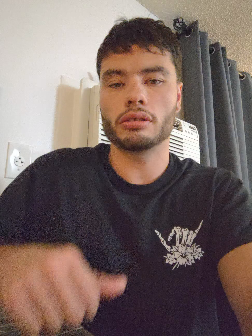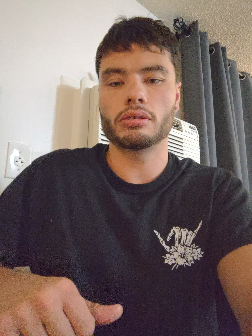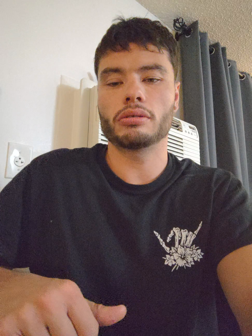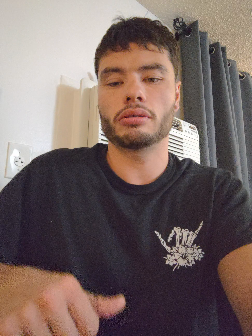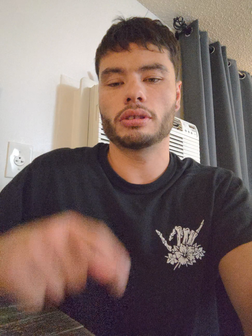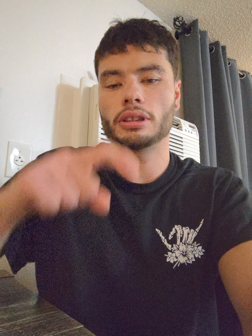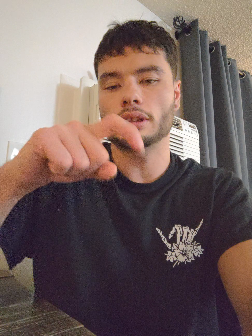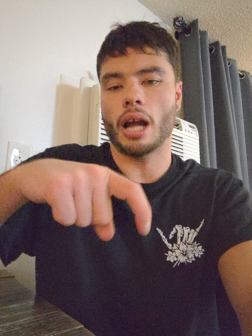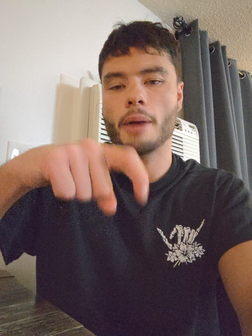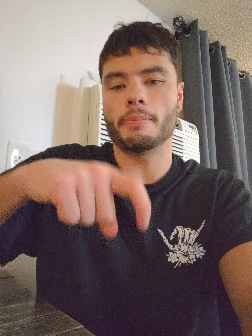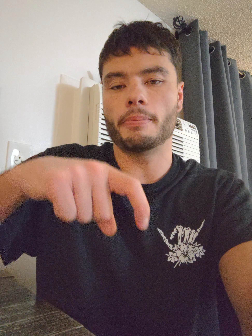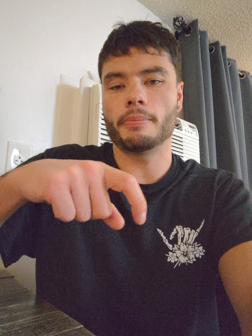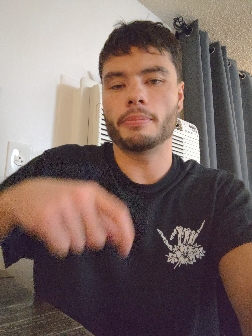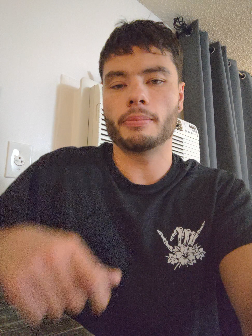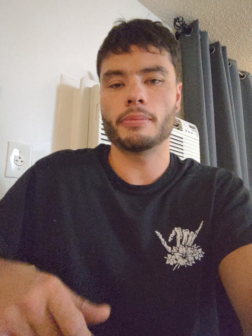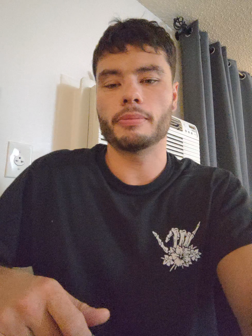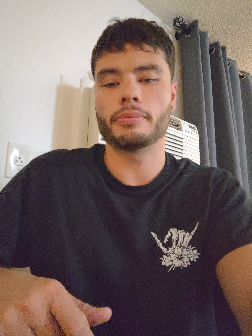time